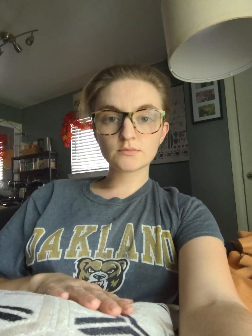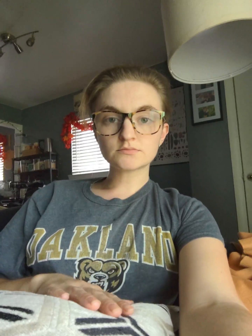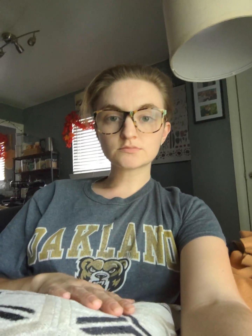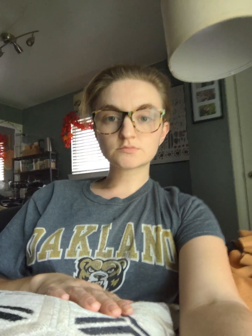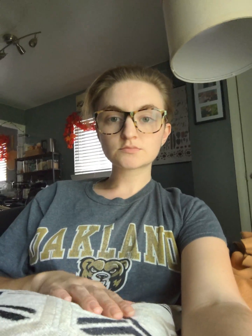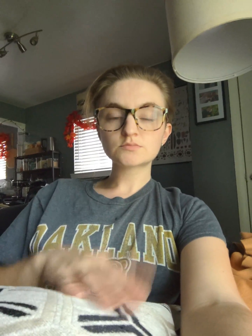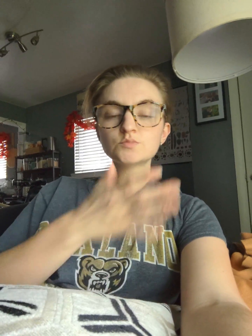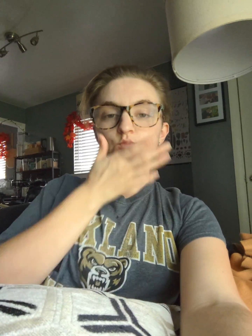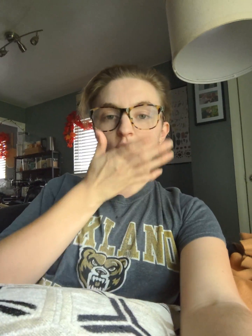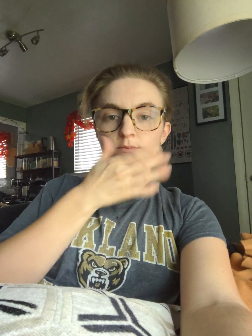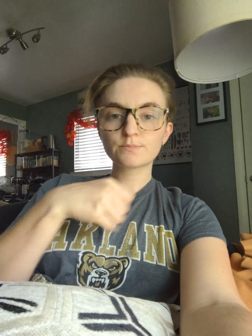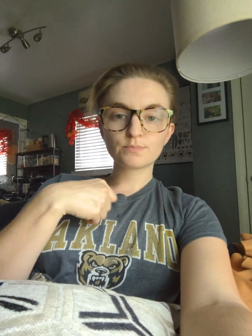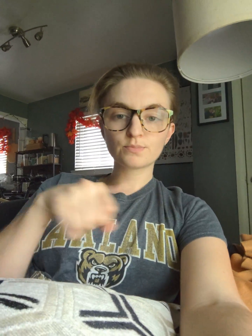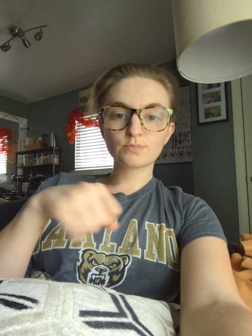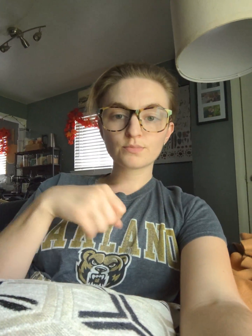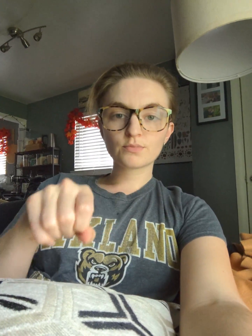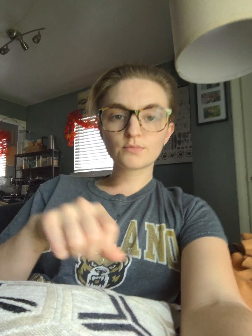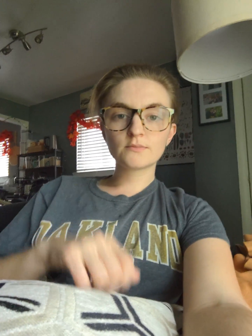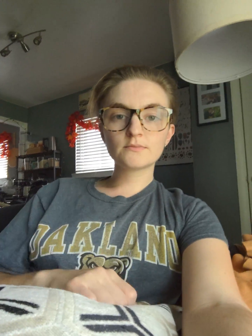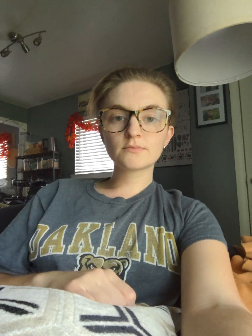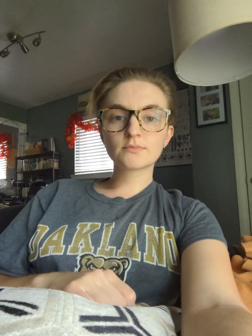lawn mower